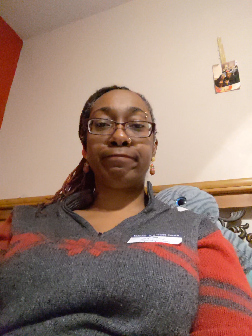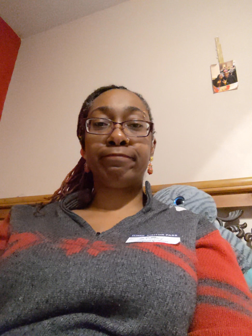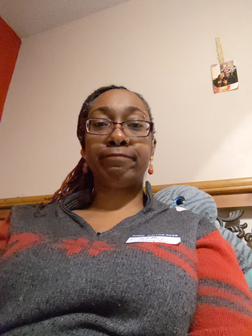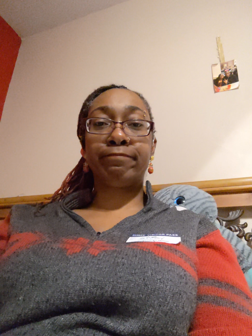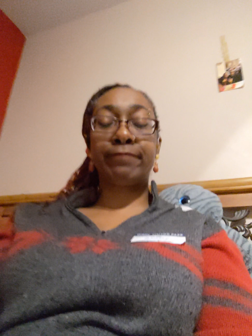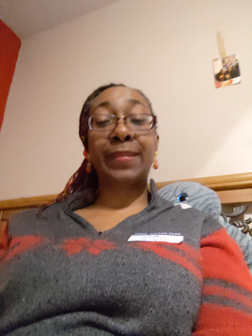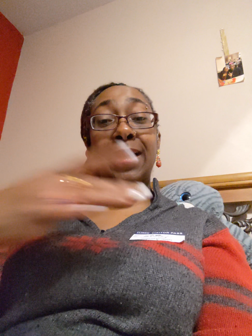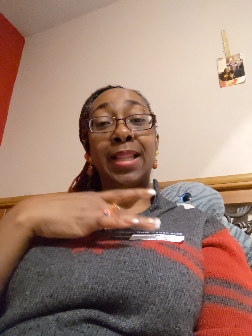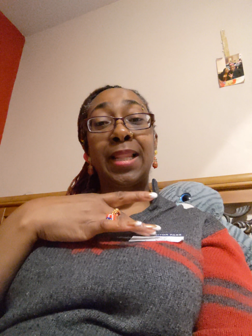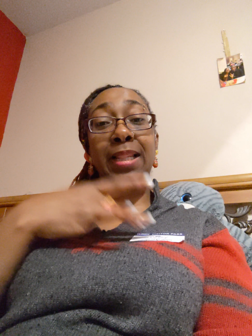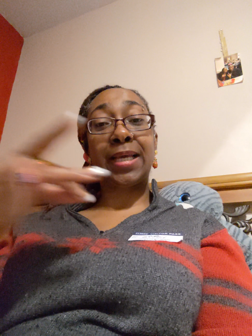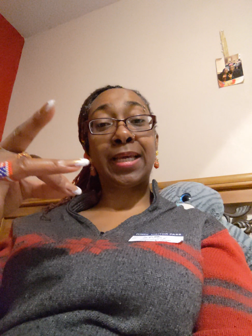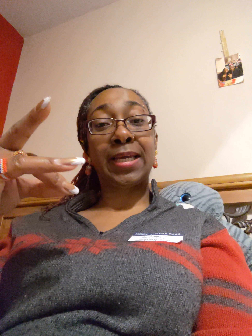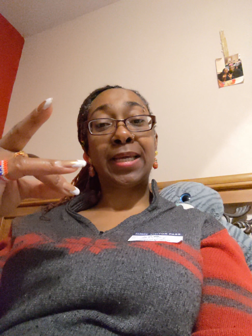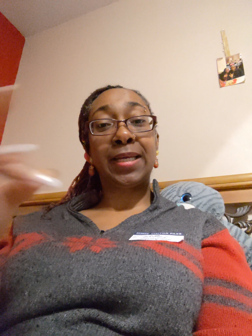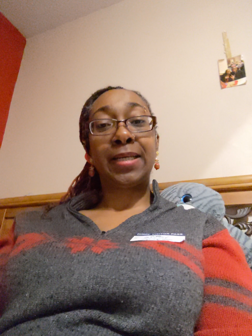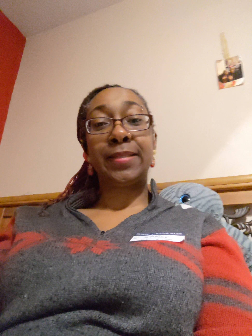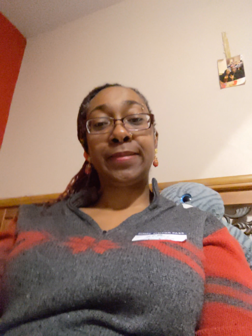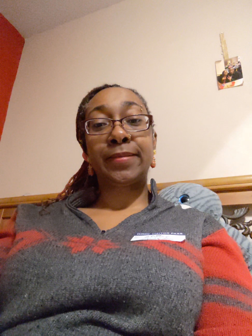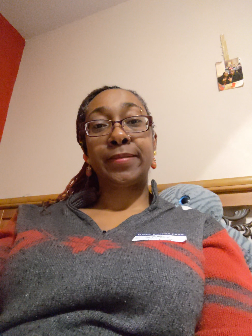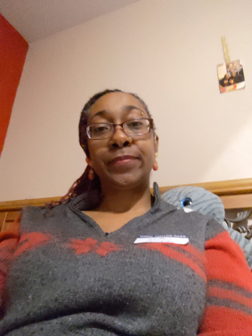like